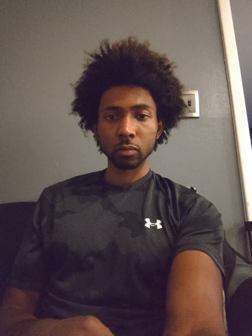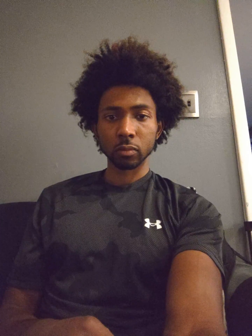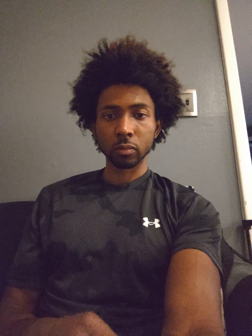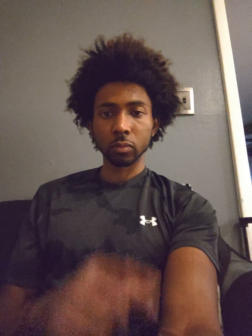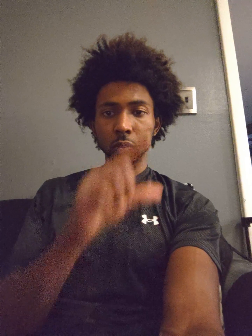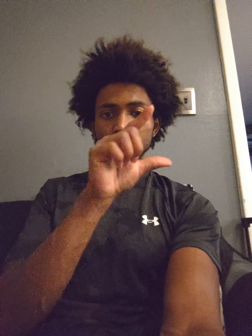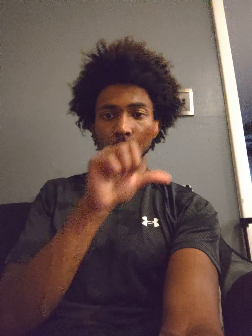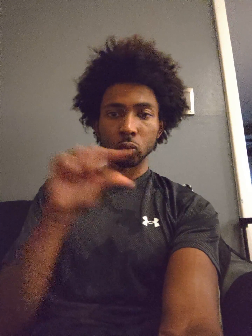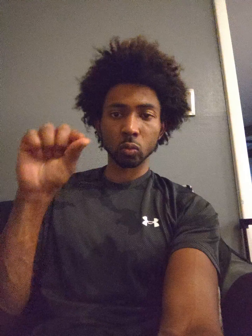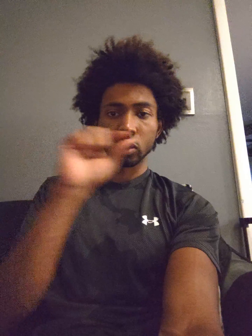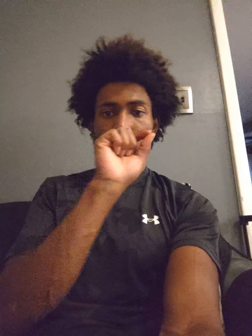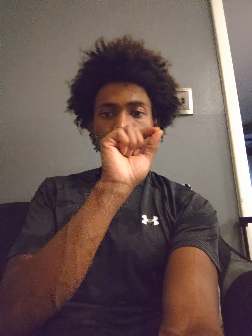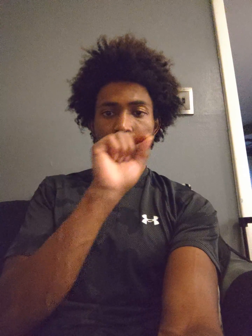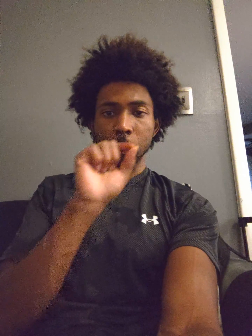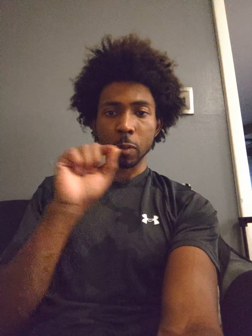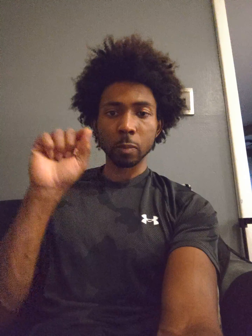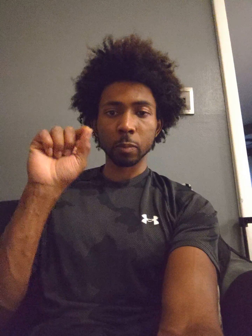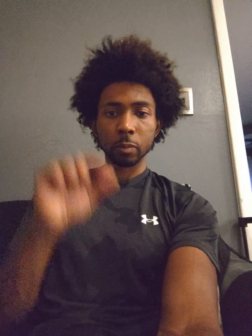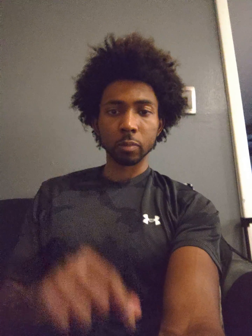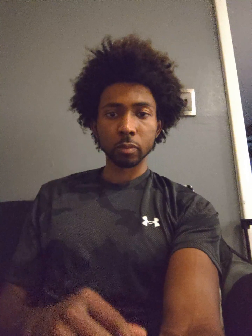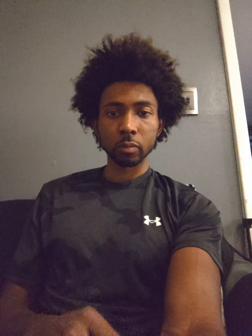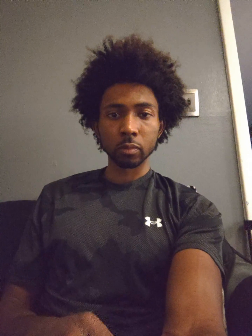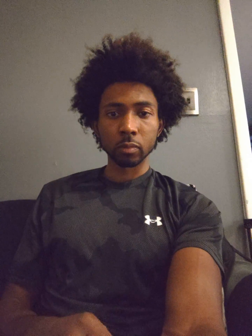peas